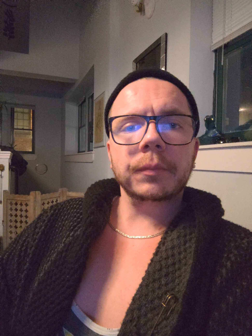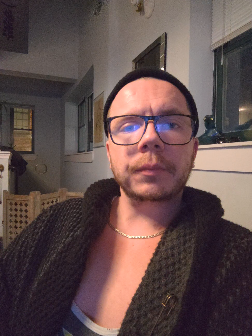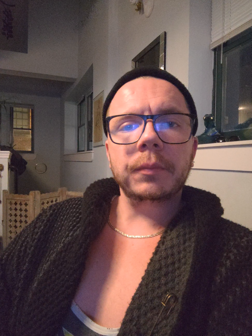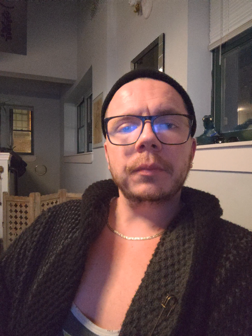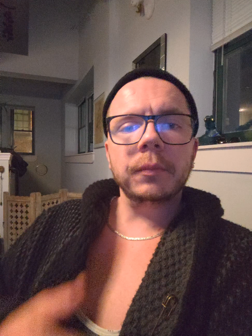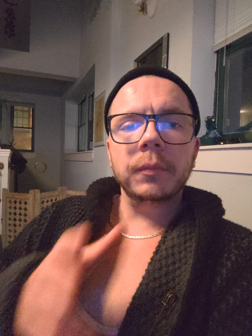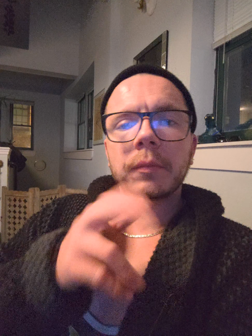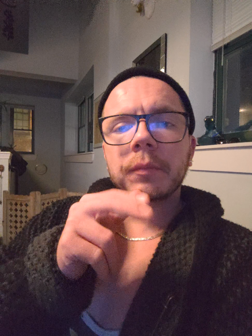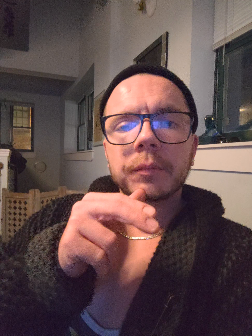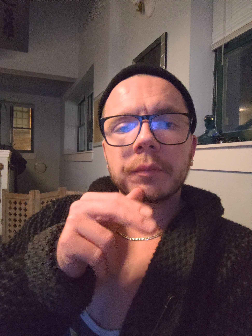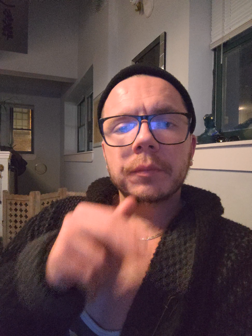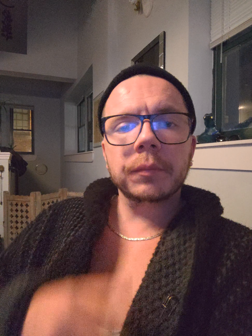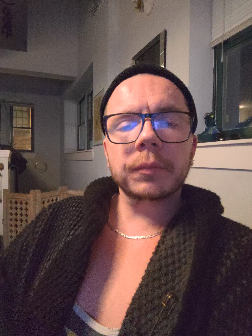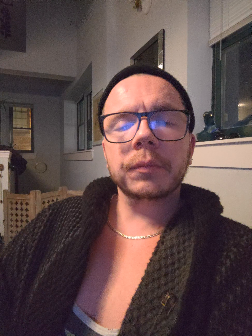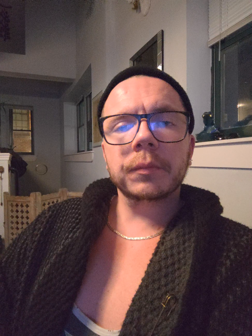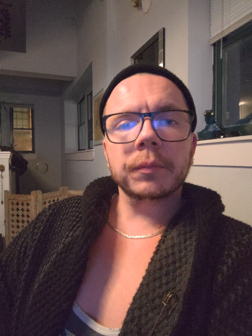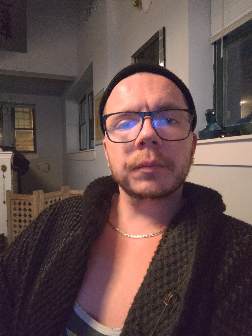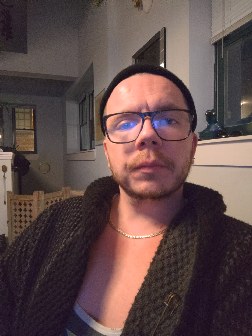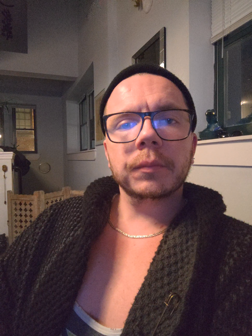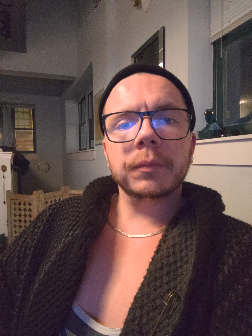hen